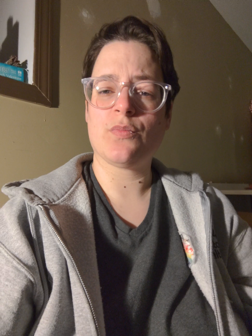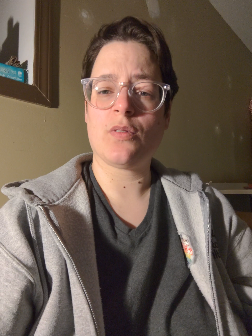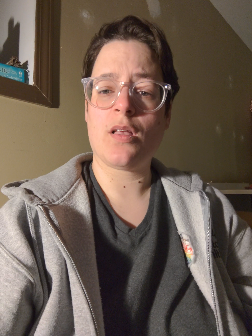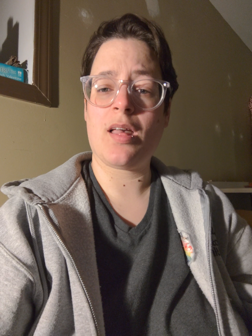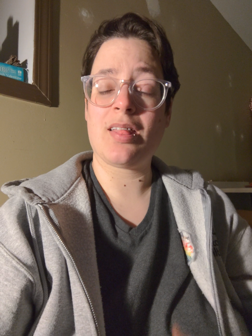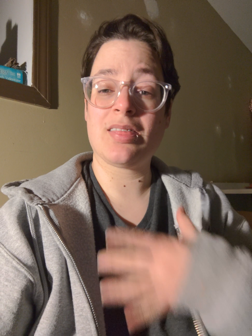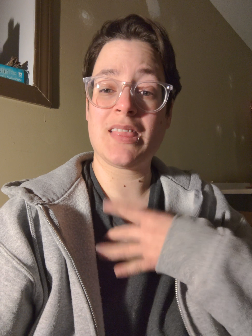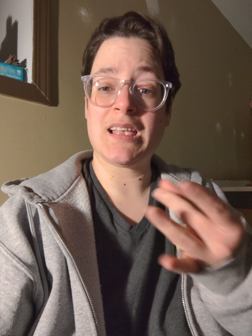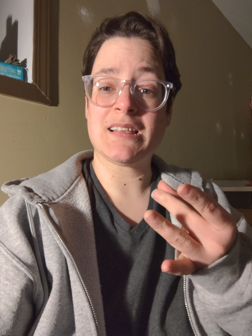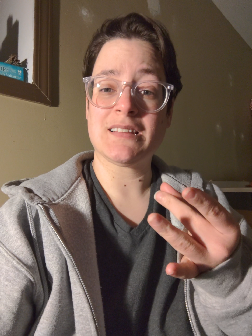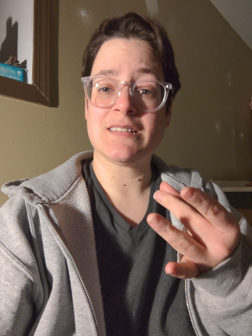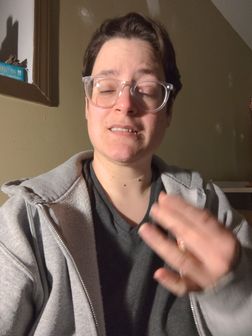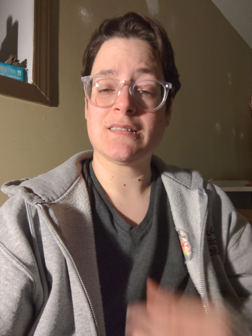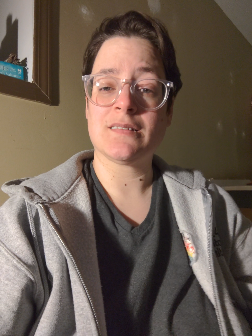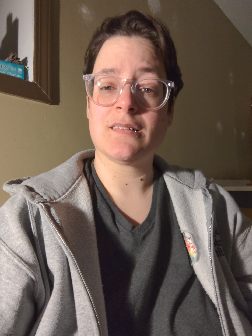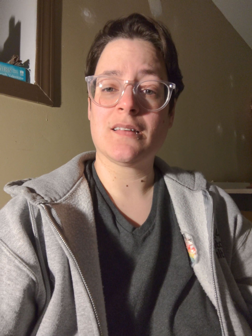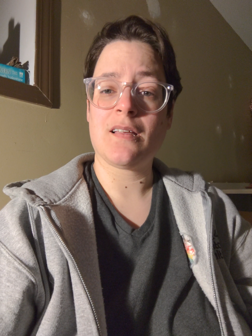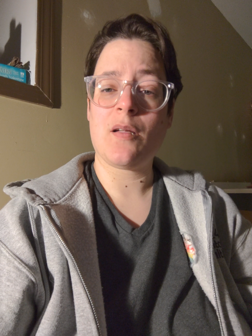like